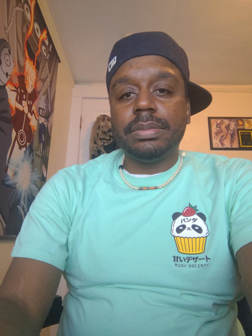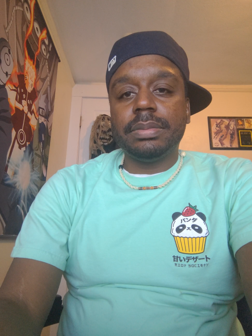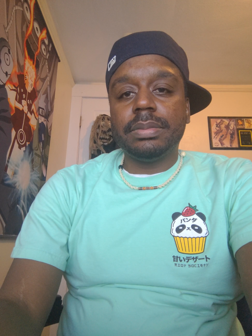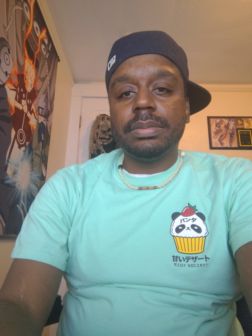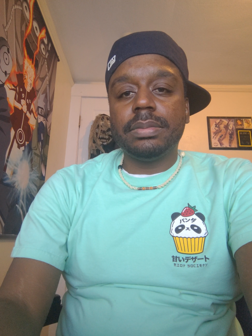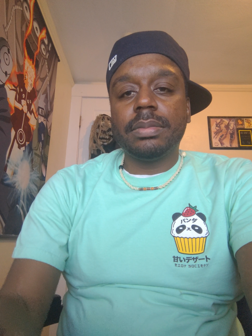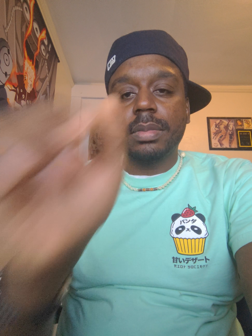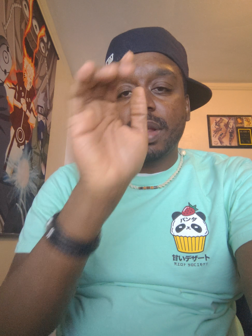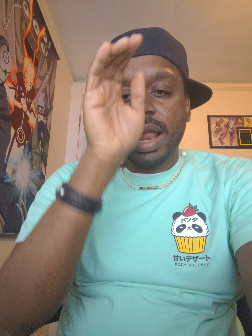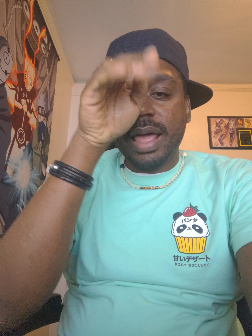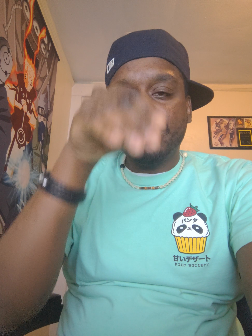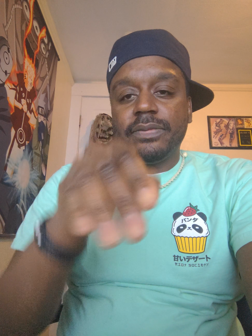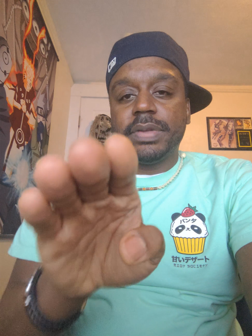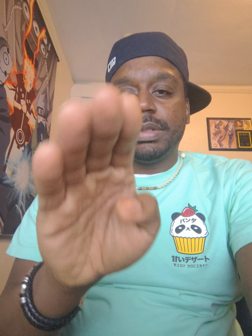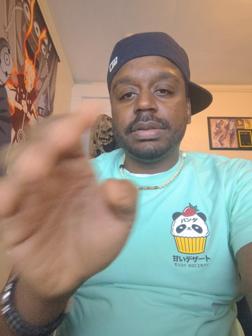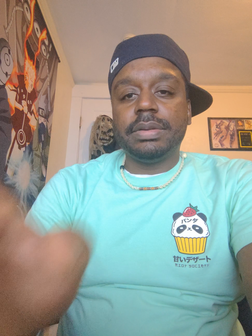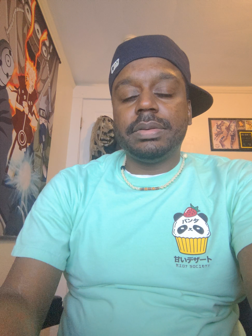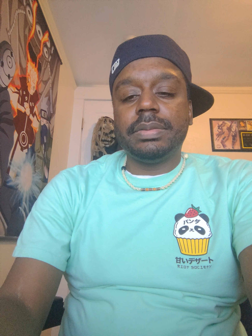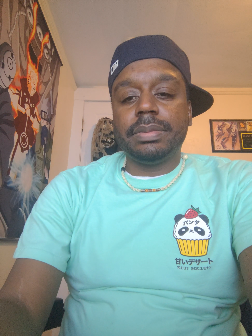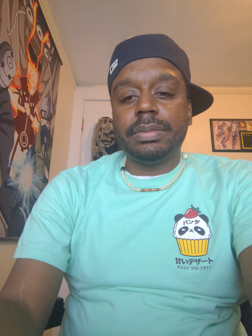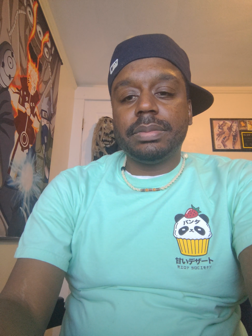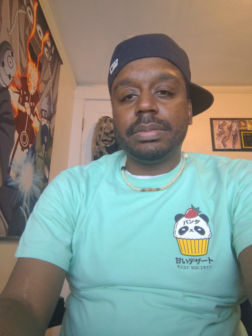elephant